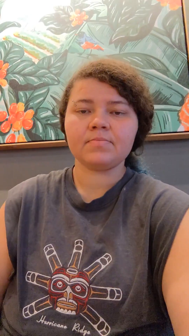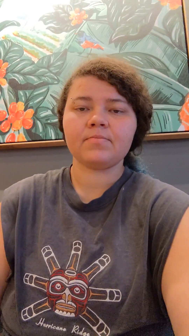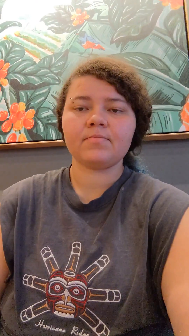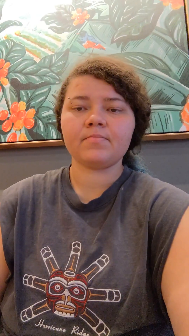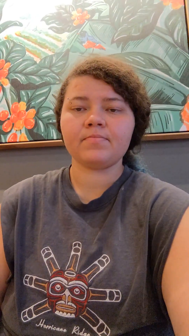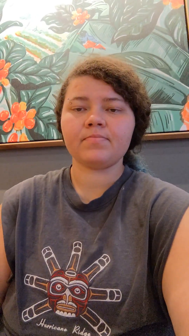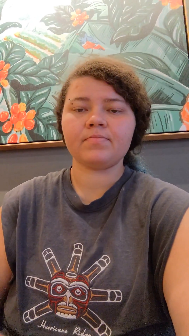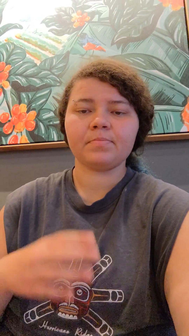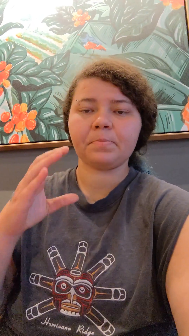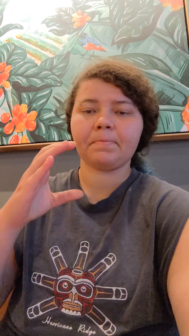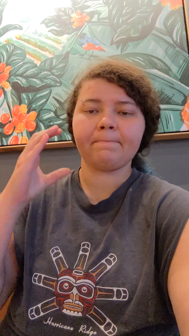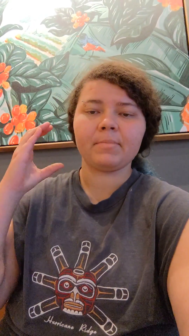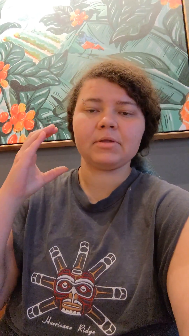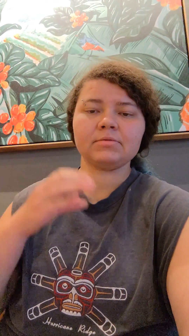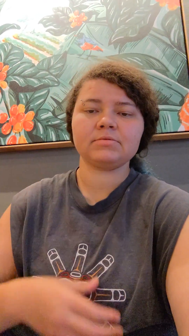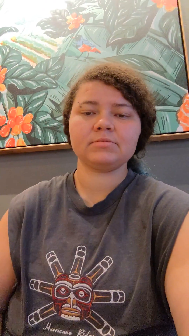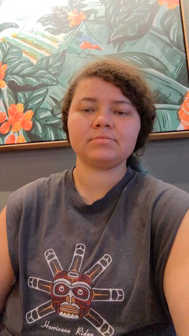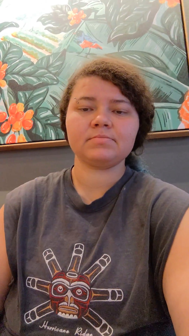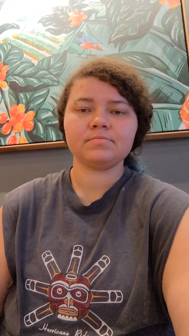bus